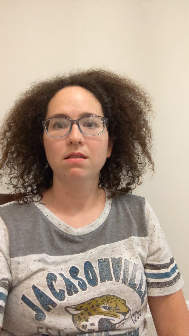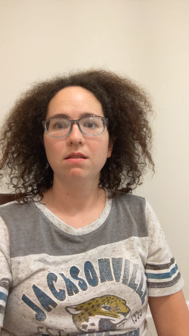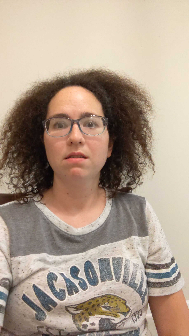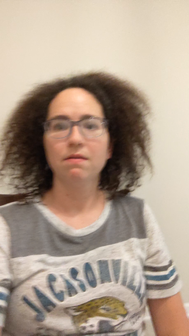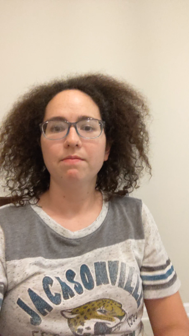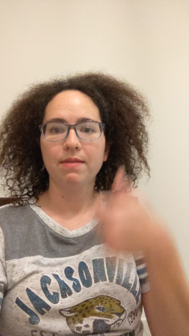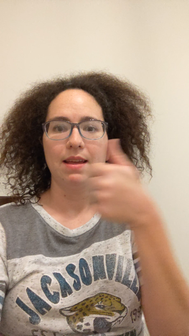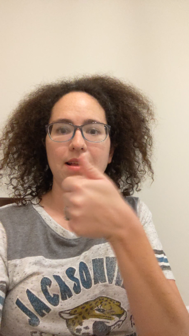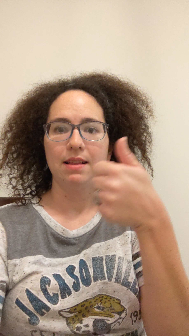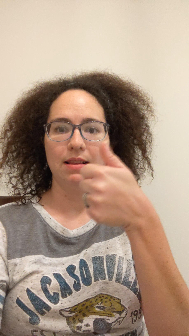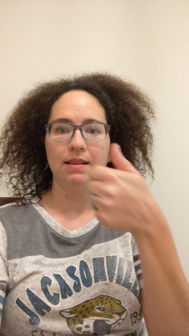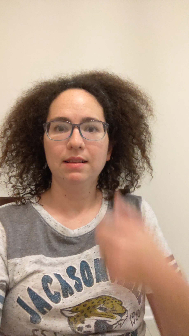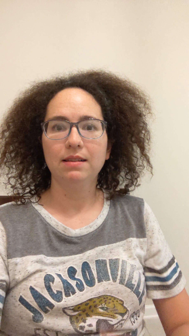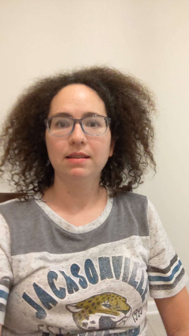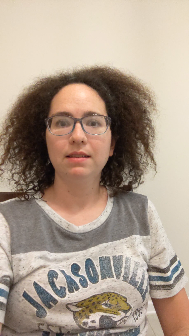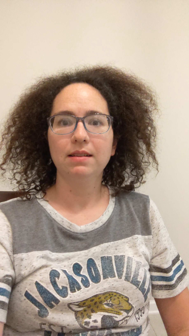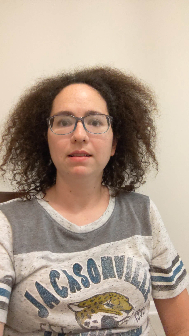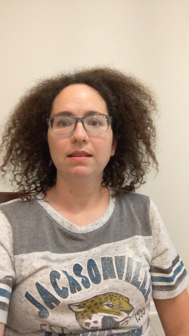game